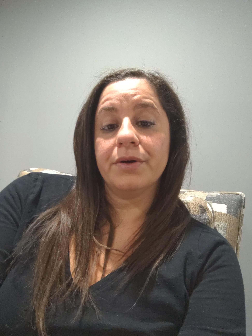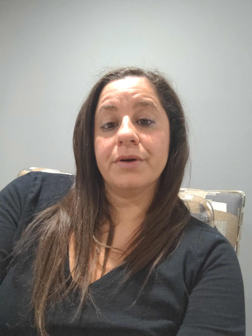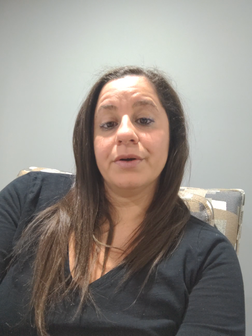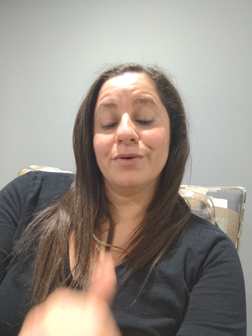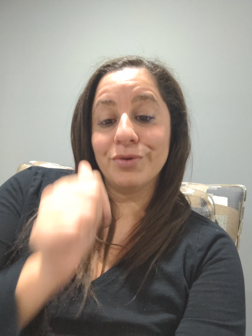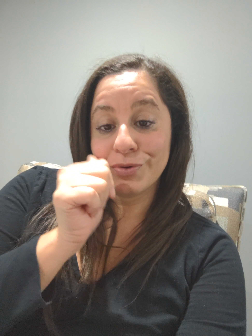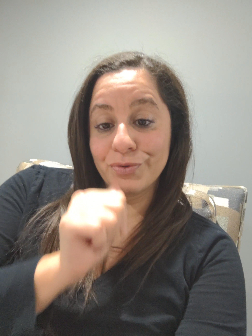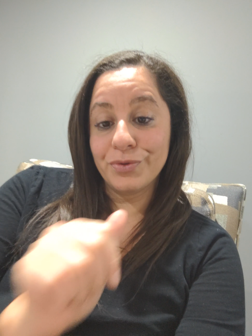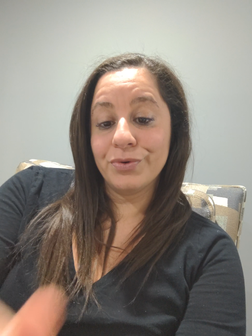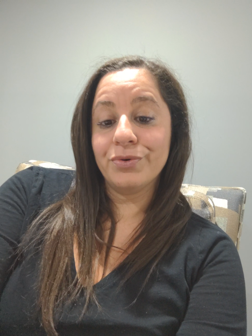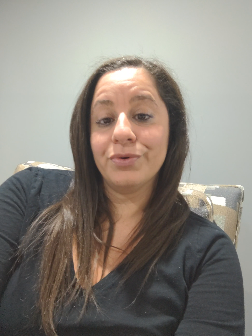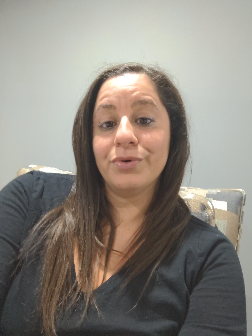girl